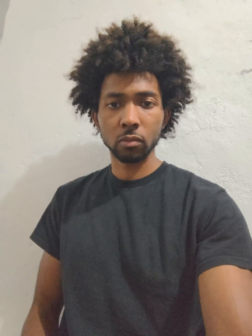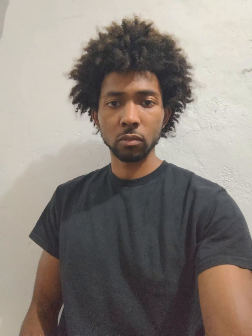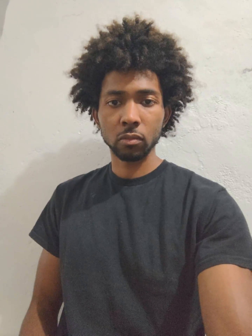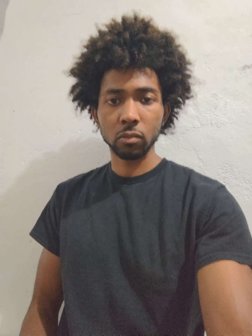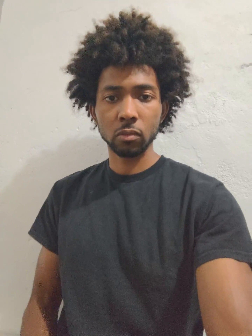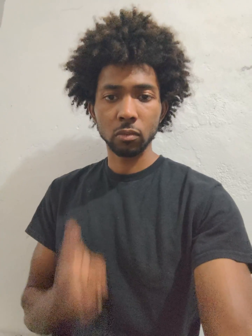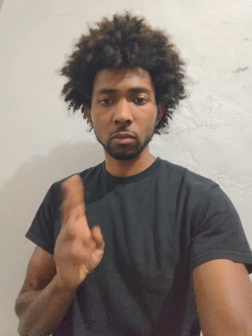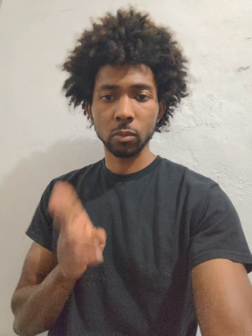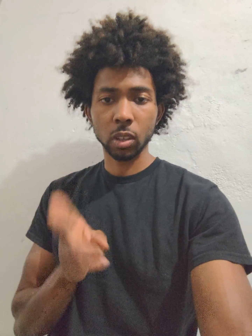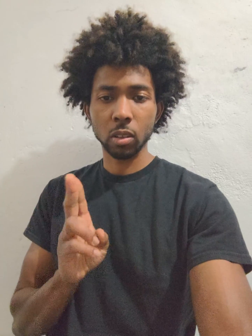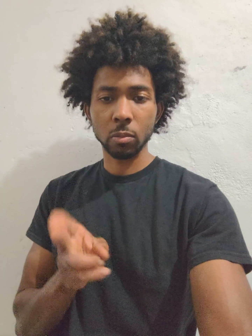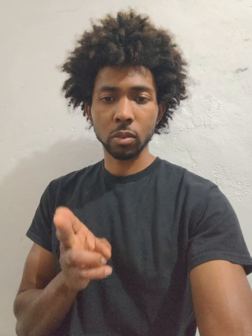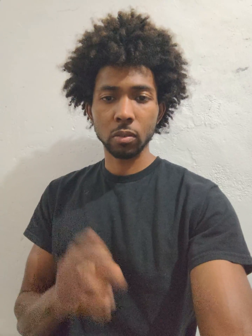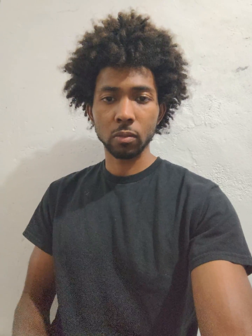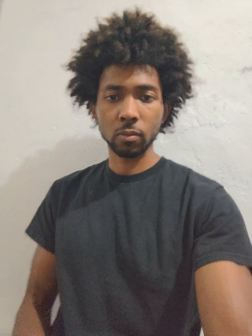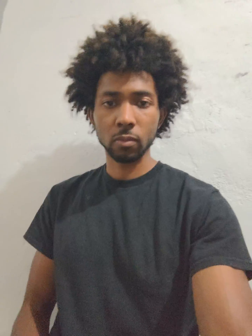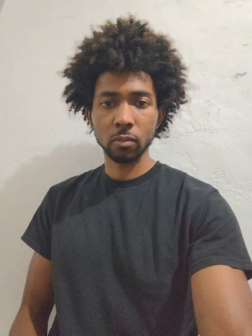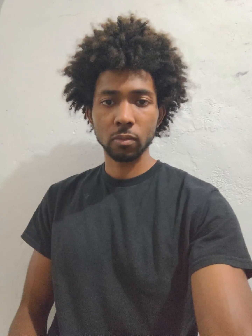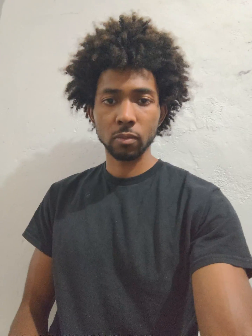hurry